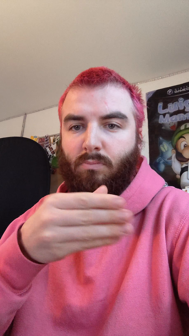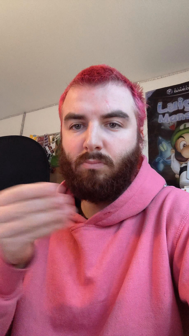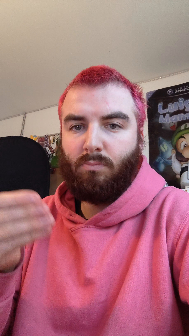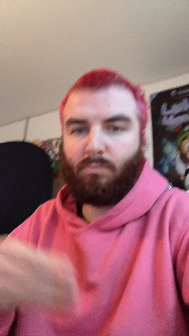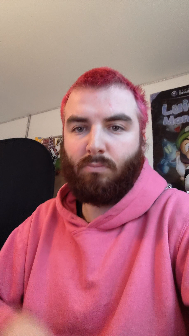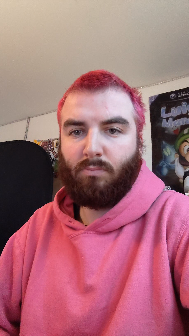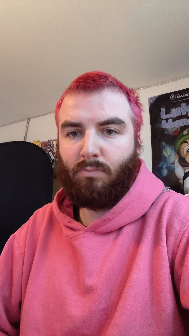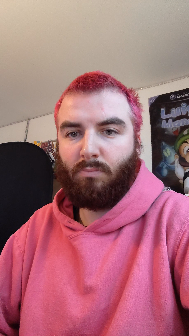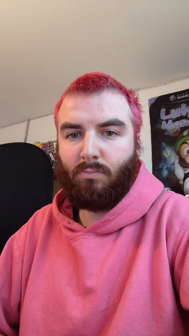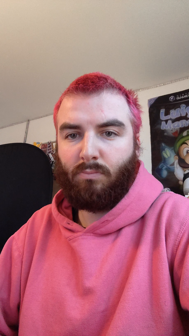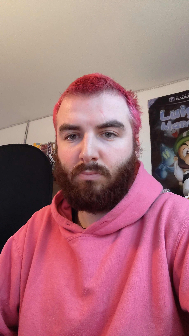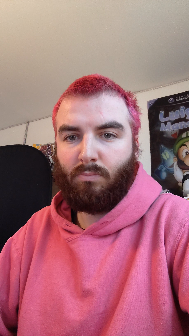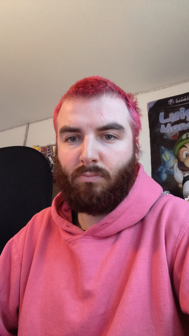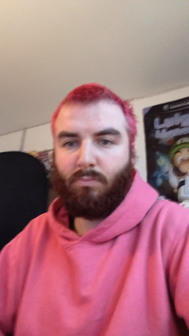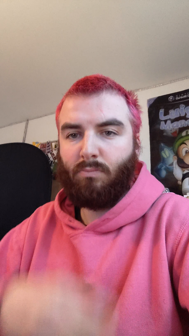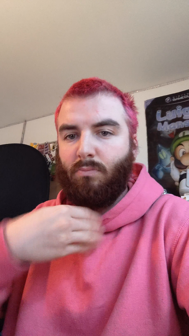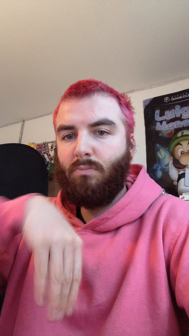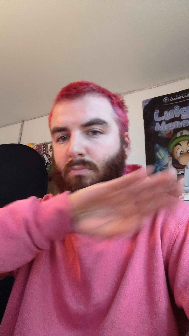scarf